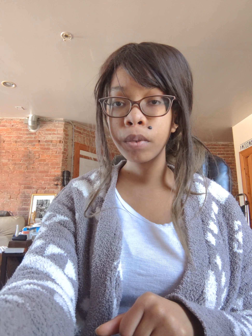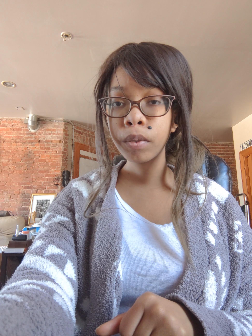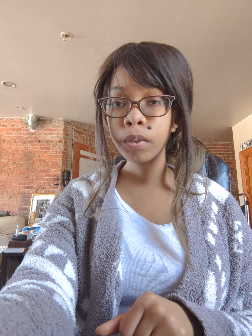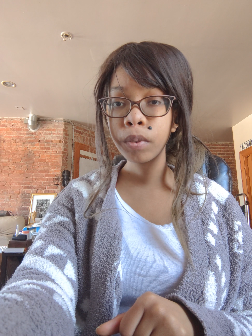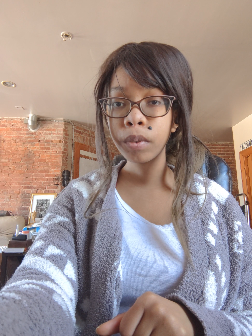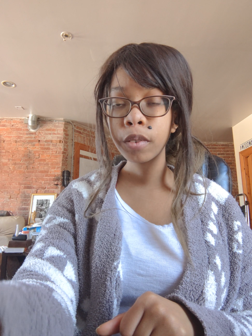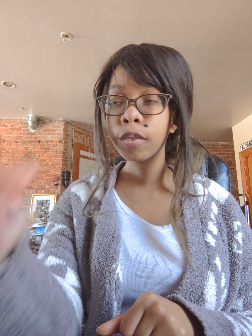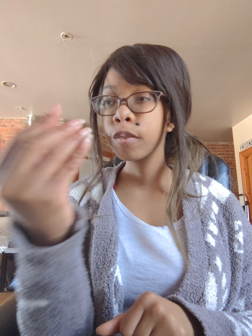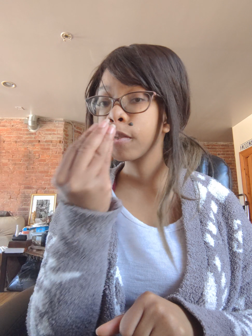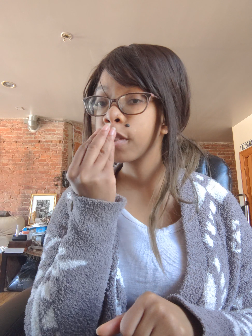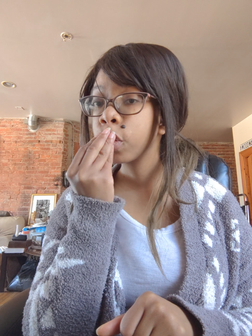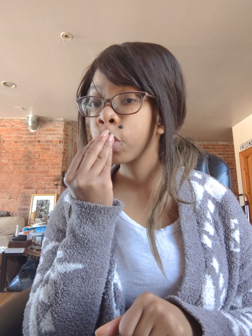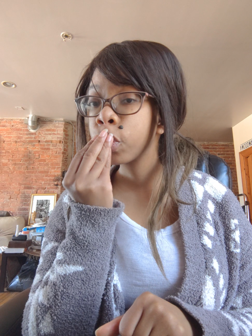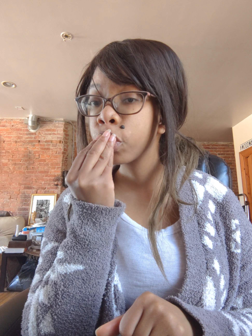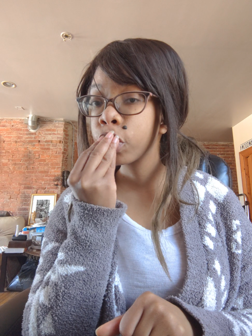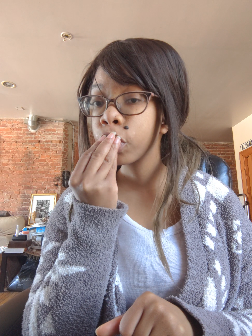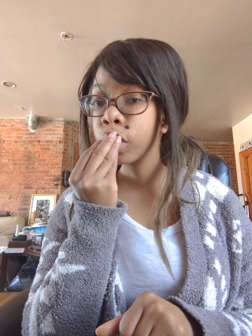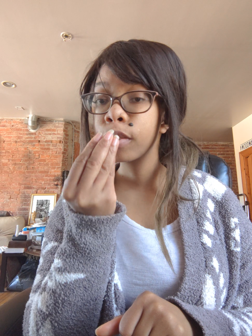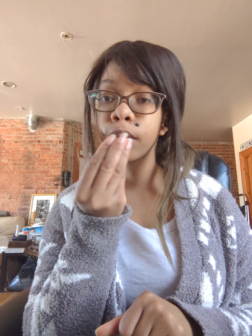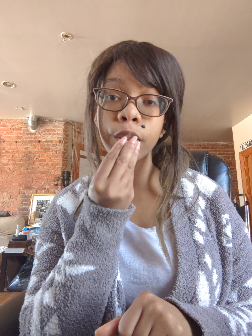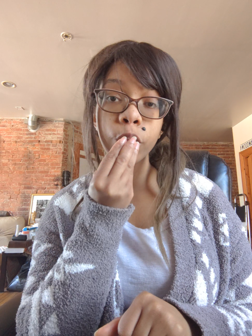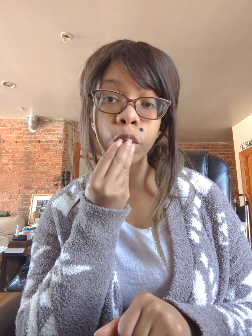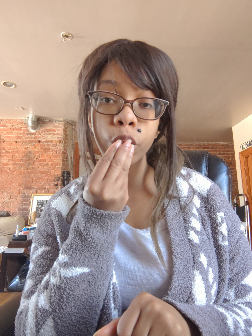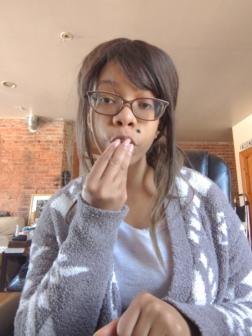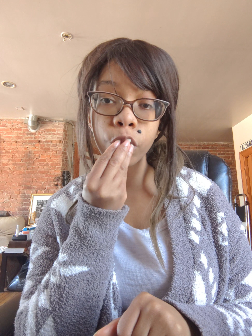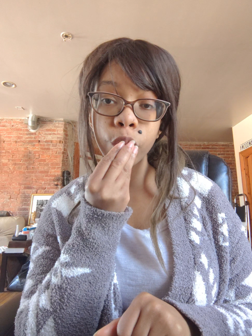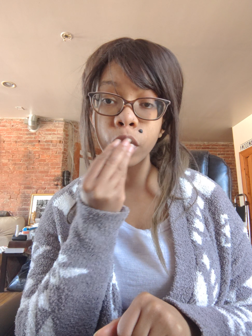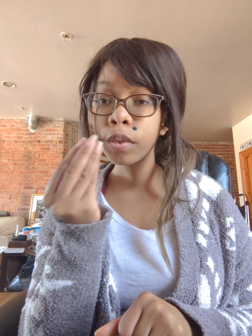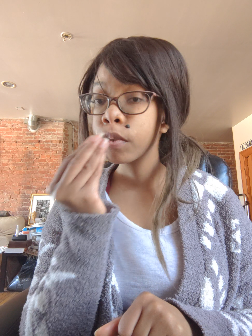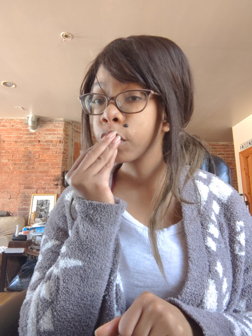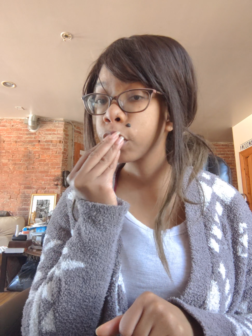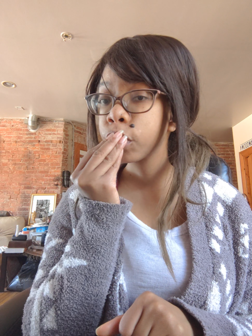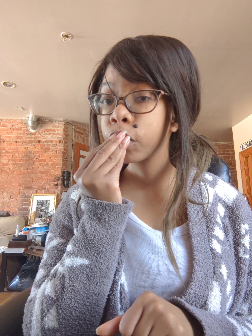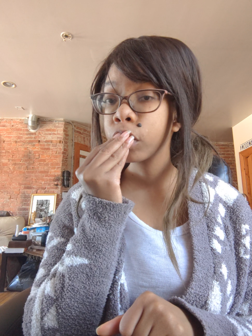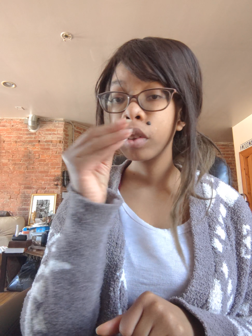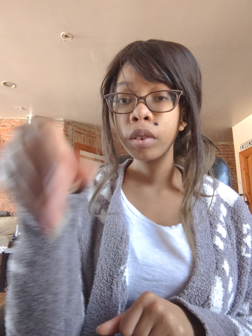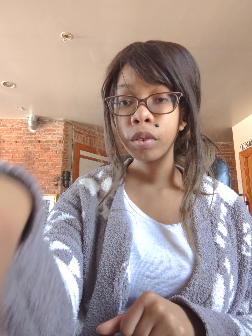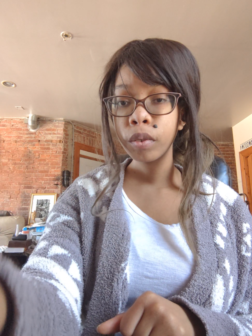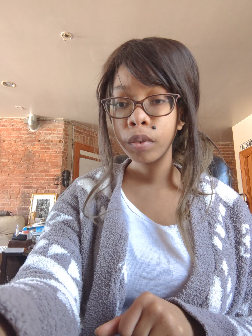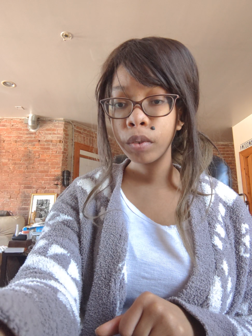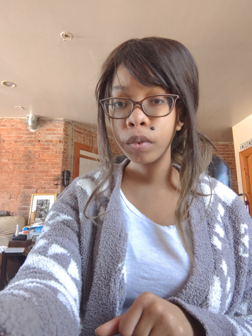food